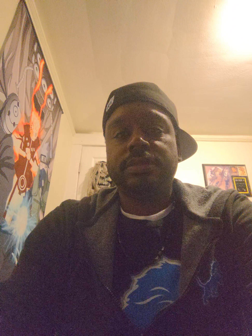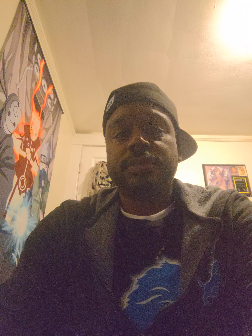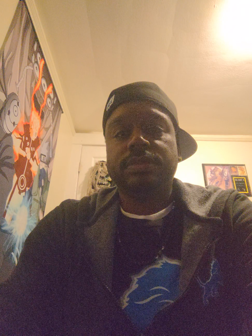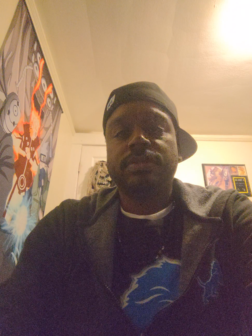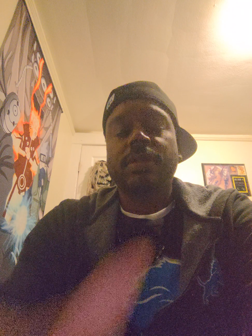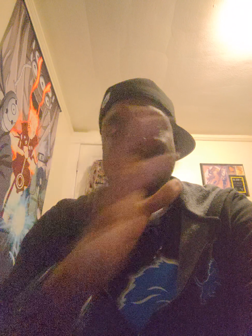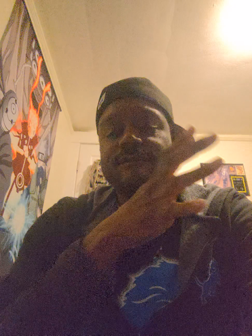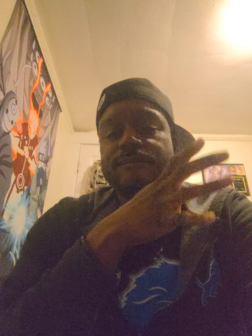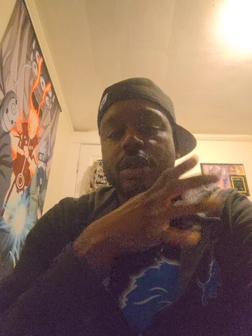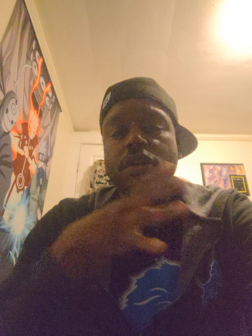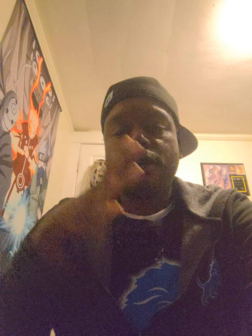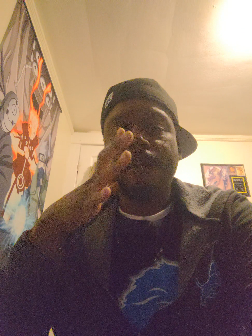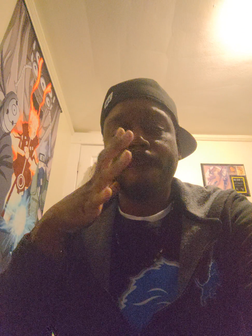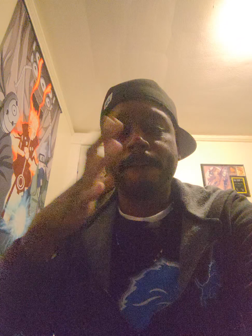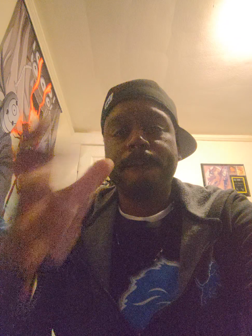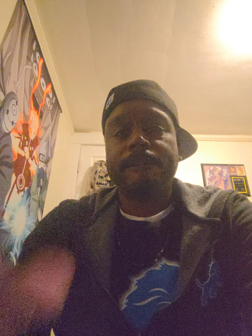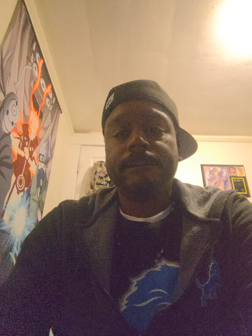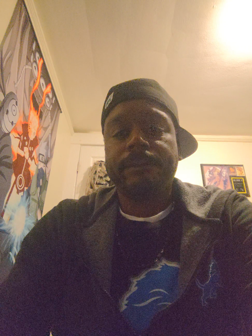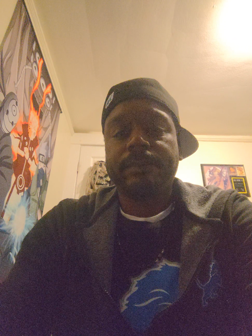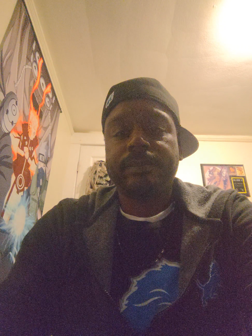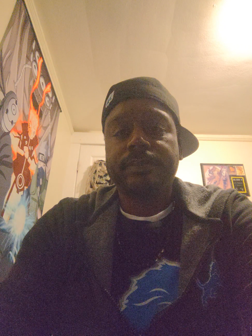farm